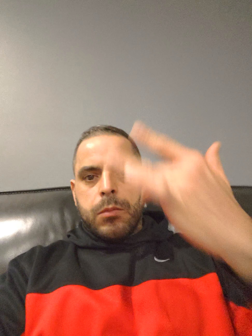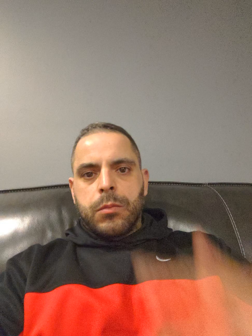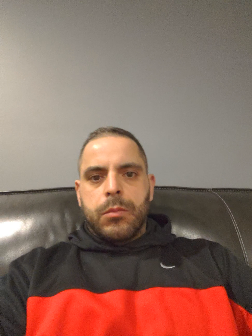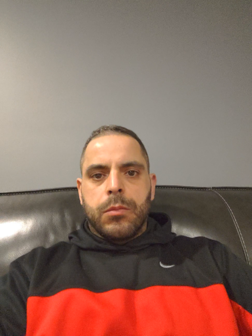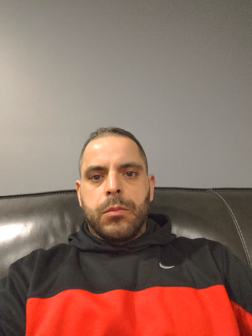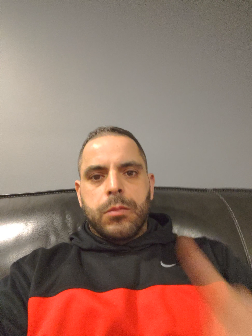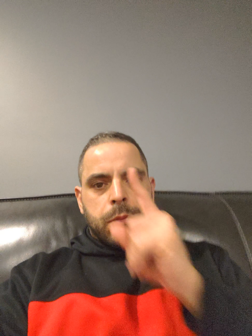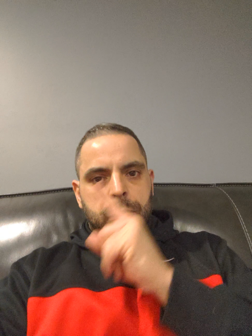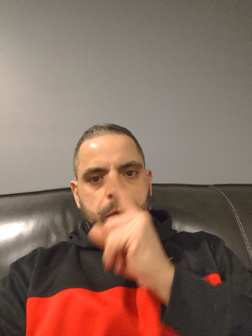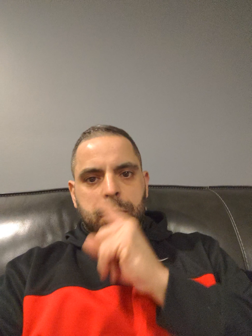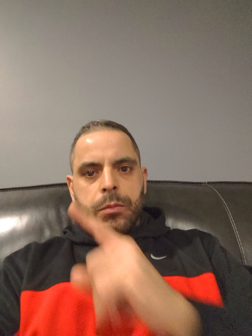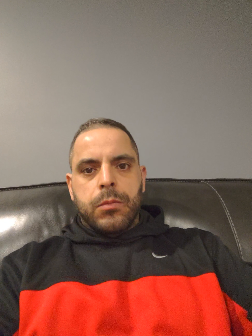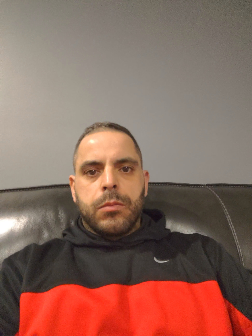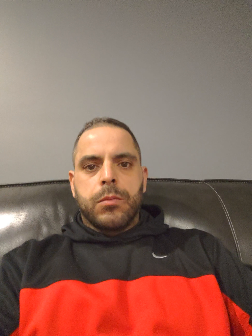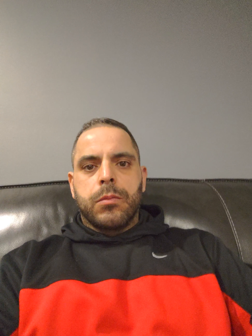mouse